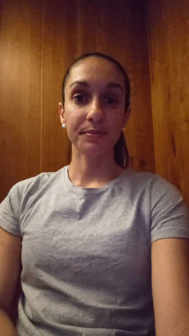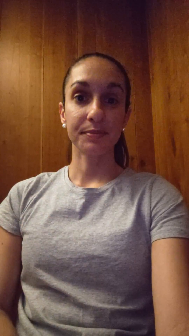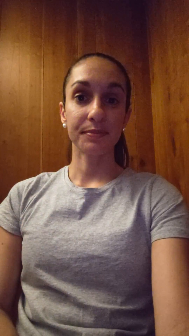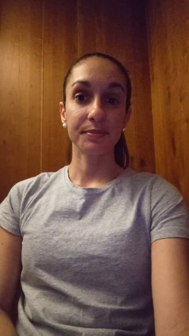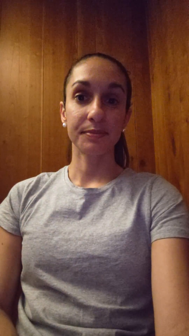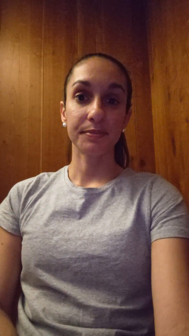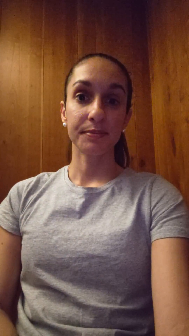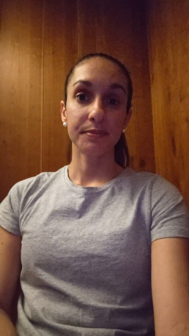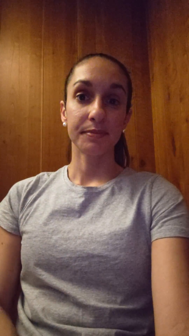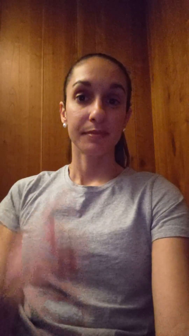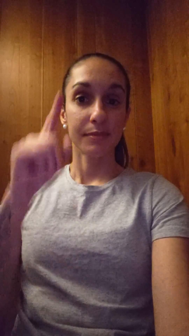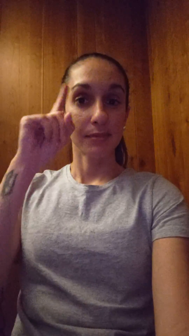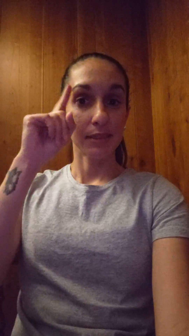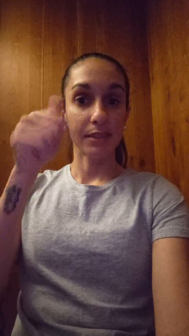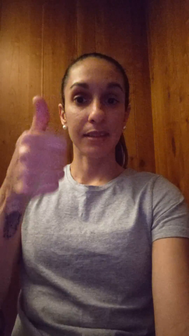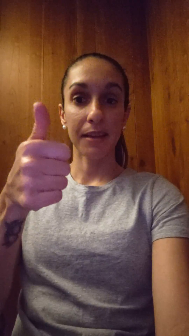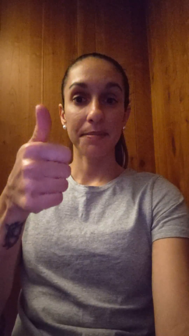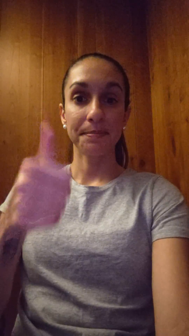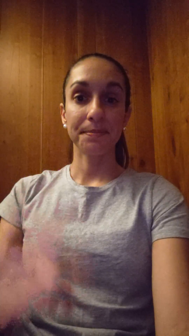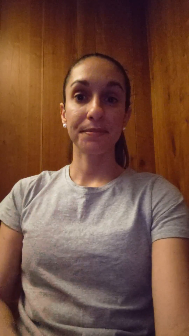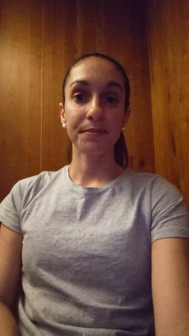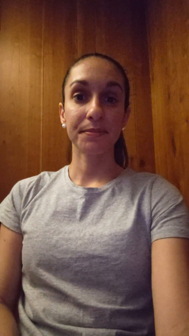dime